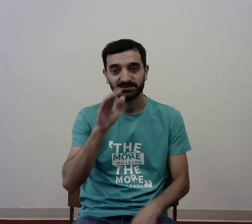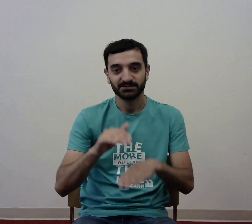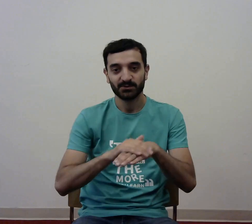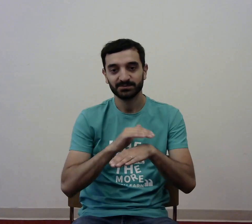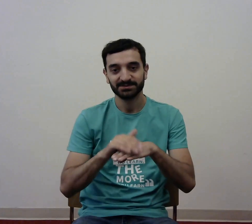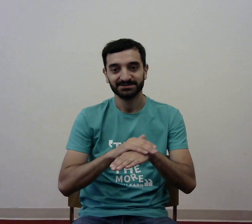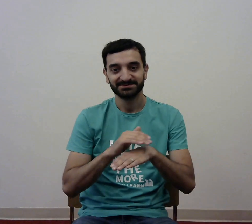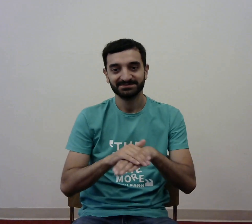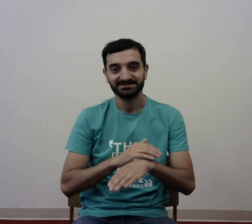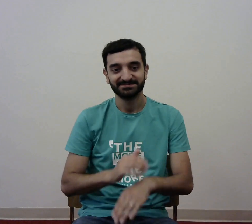xeyir